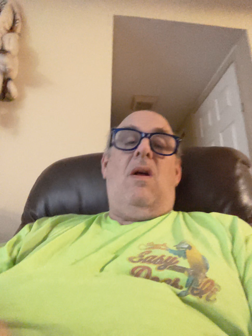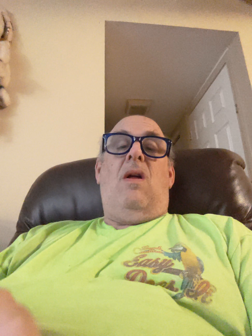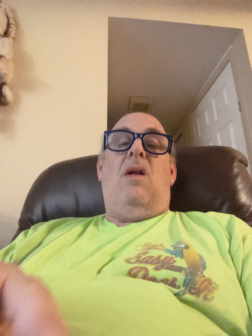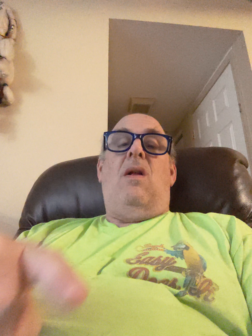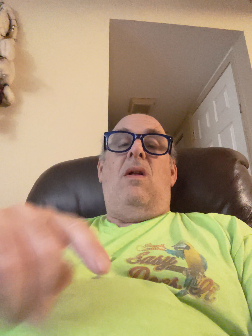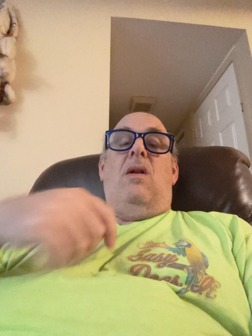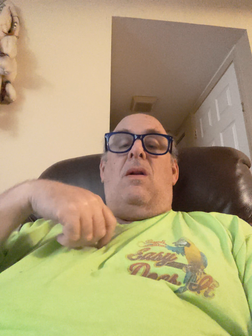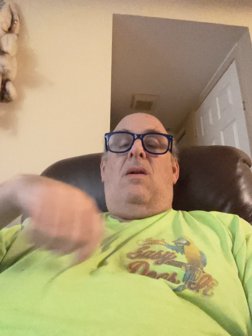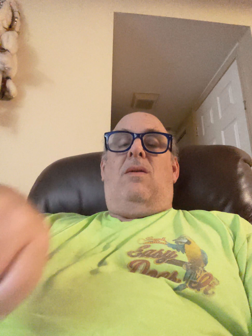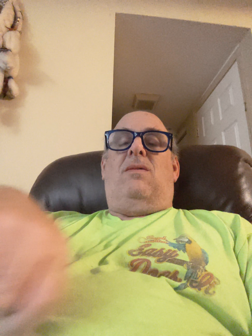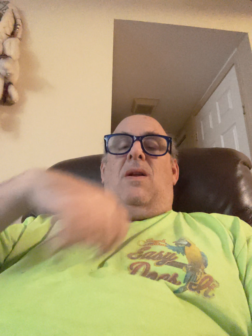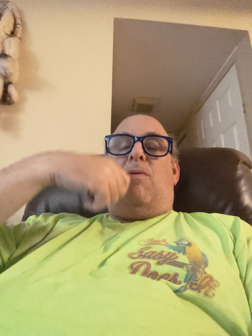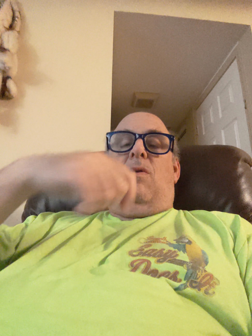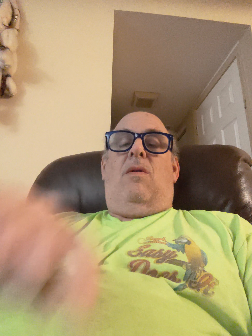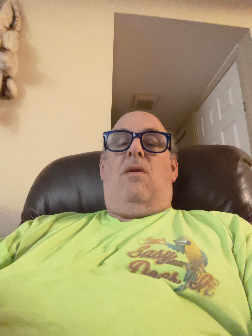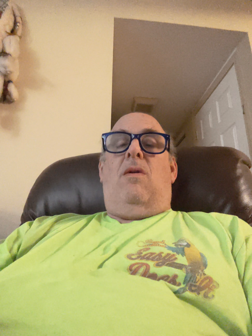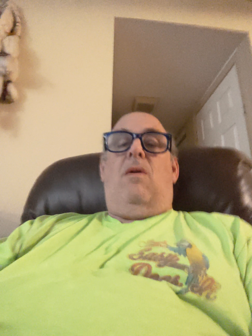zipper